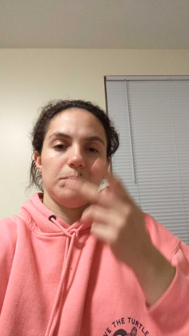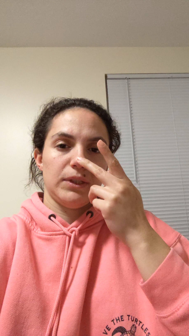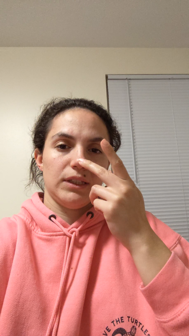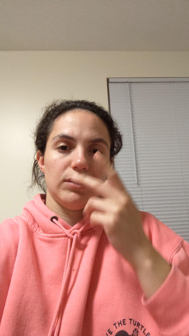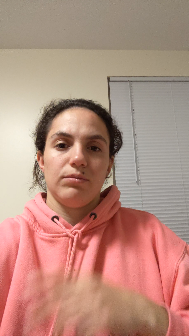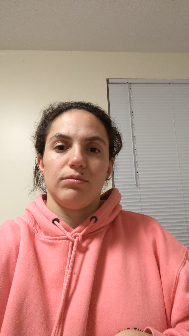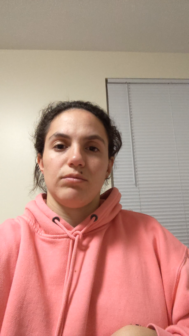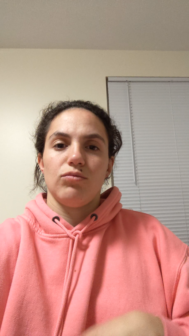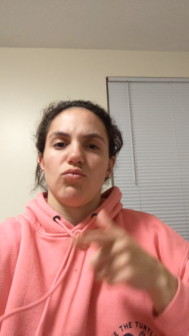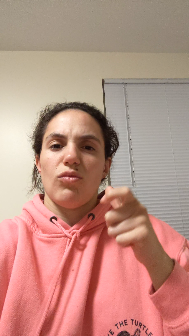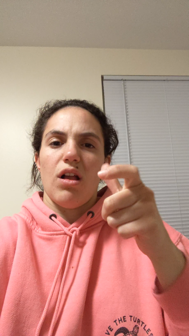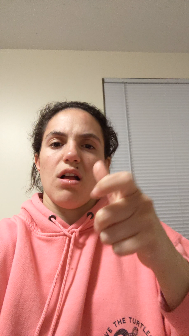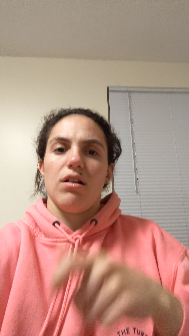run